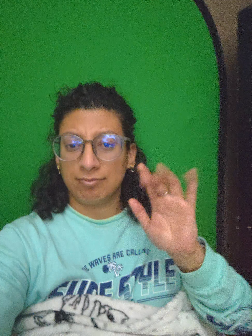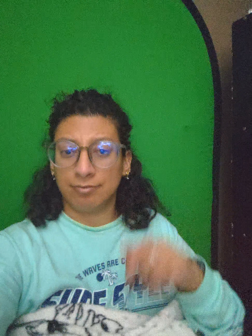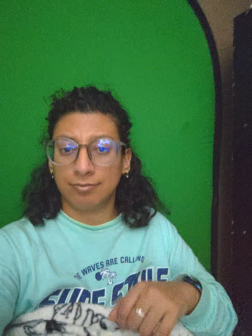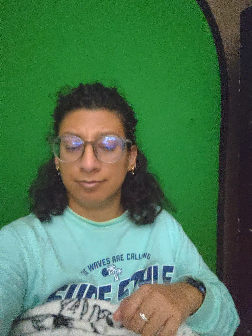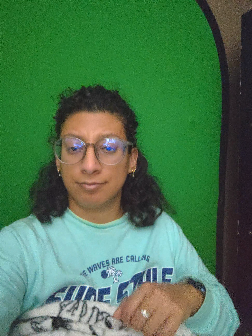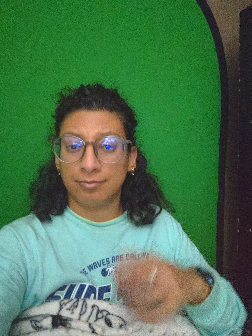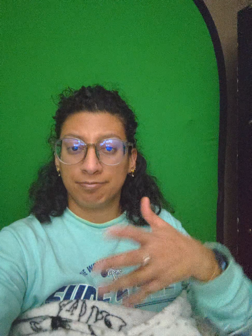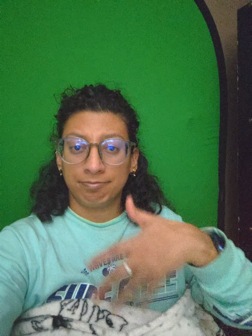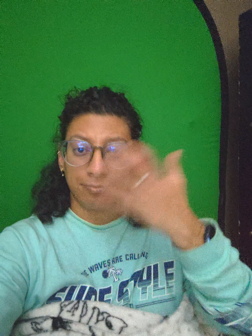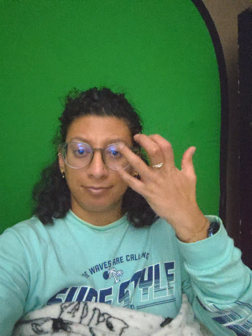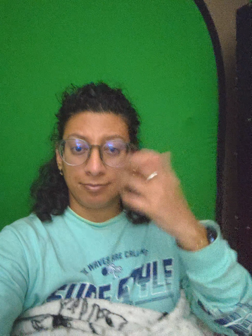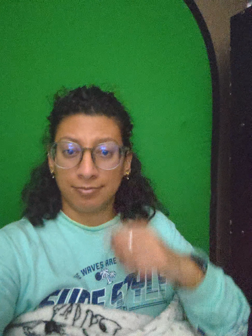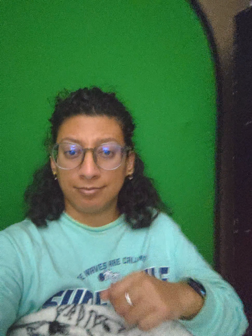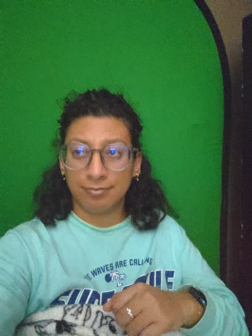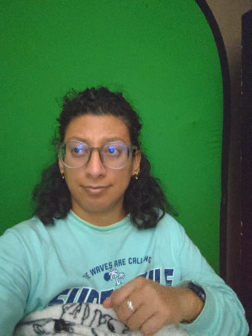mad